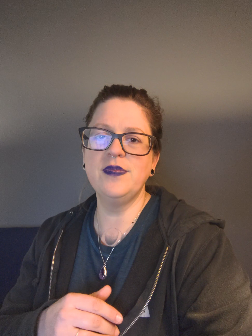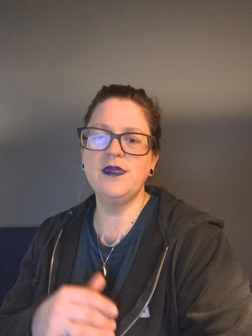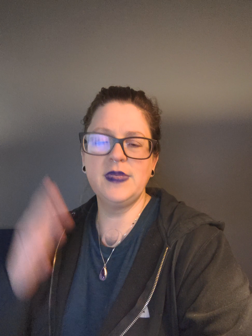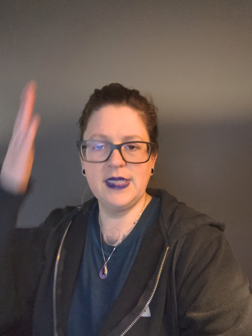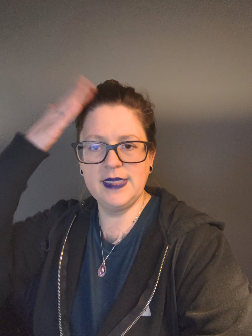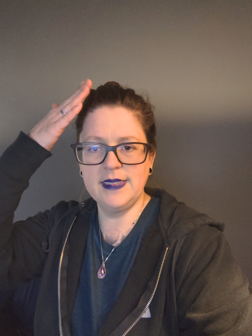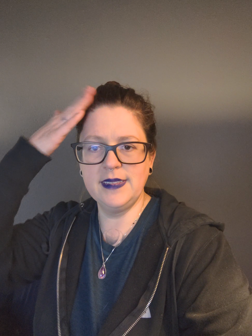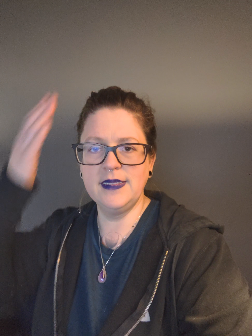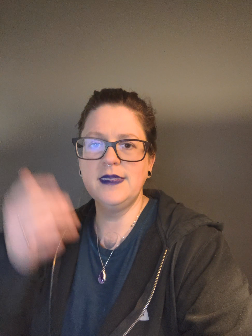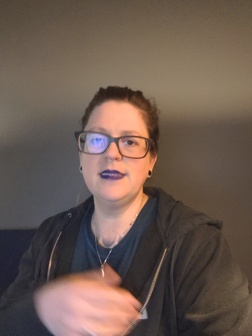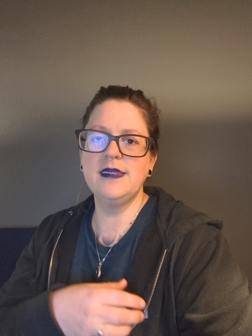hat